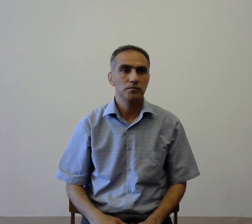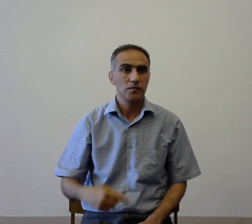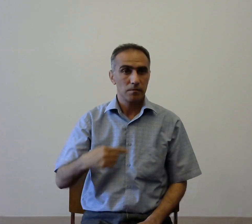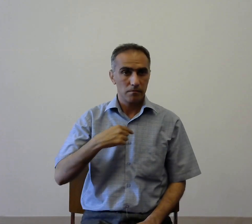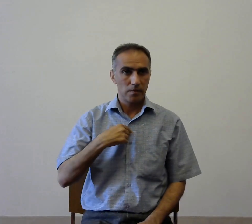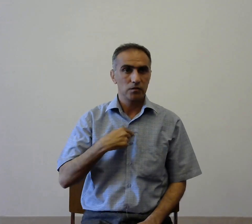mən